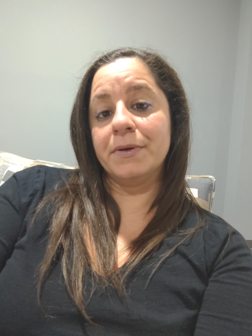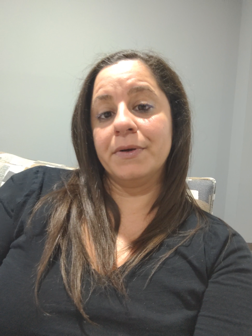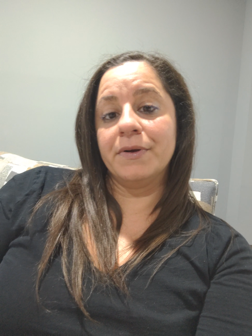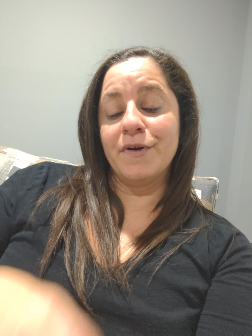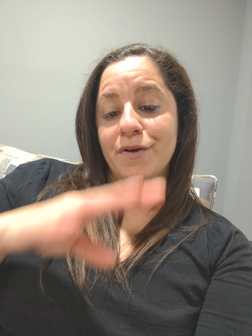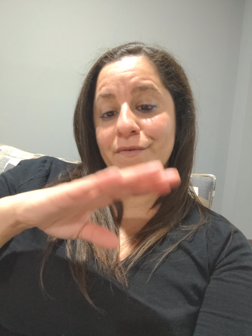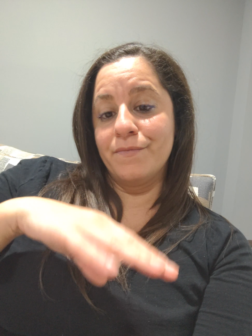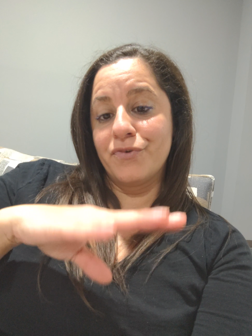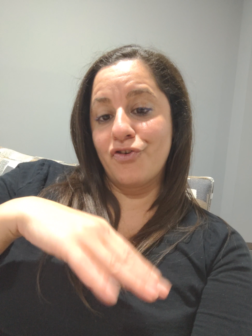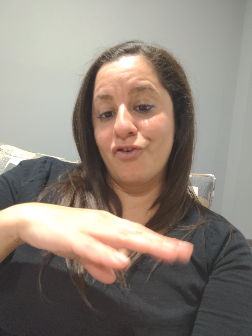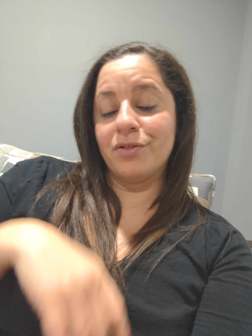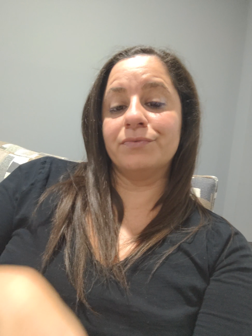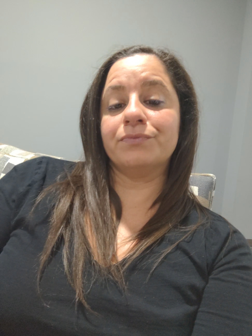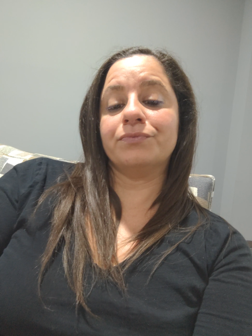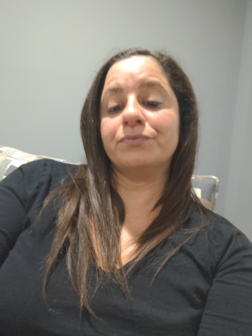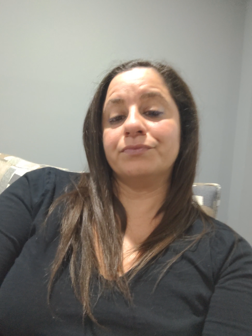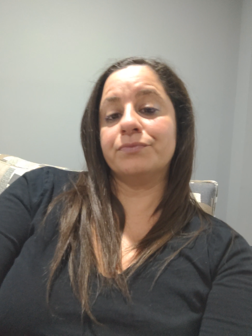fall